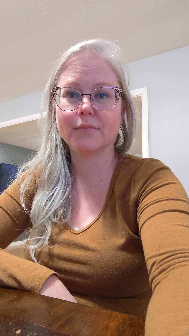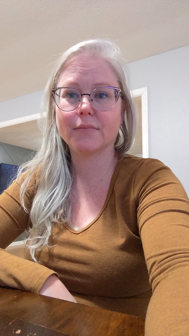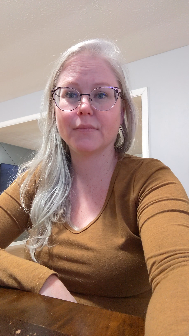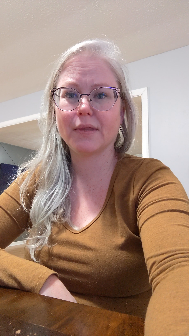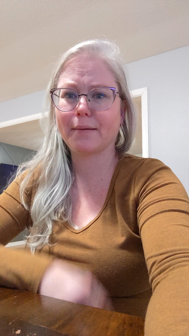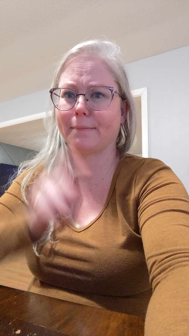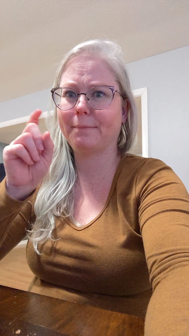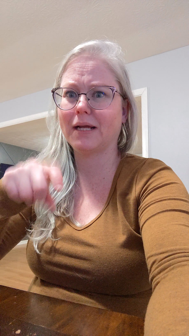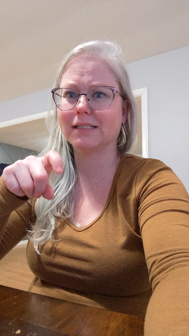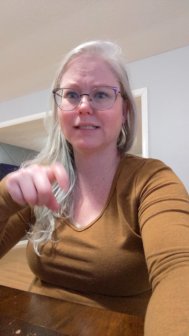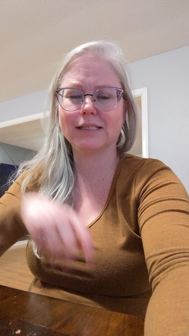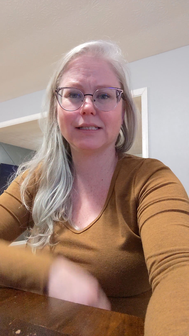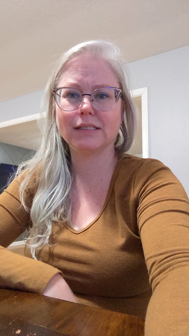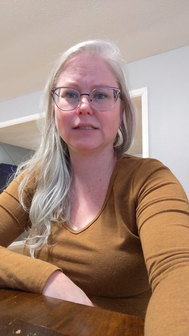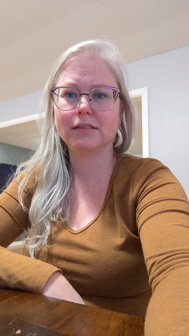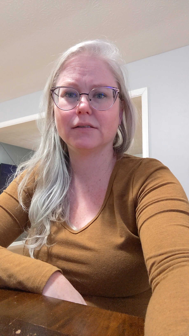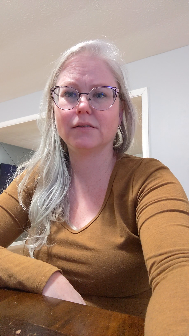must